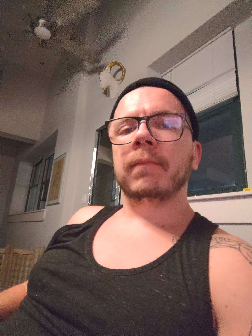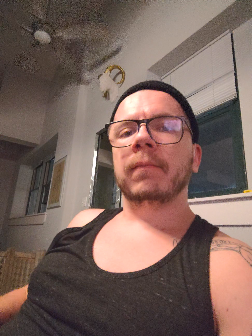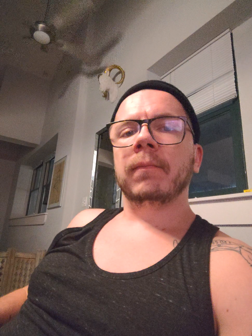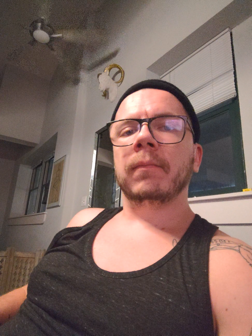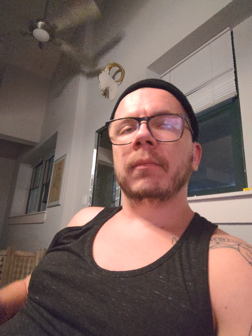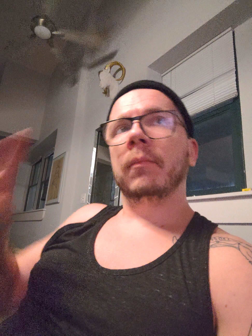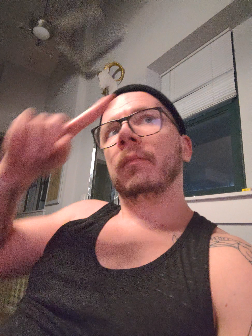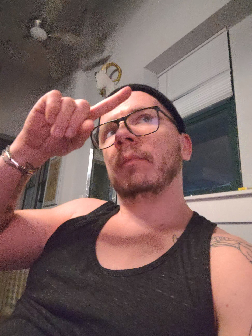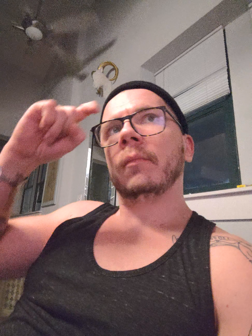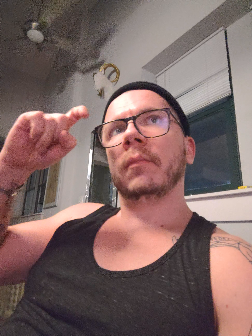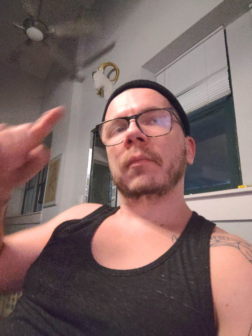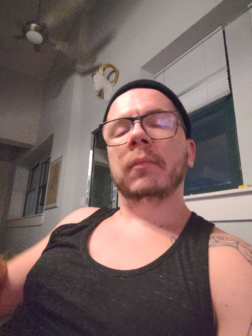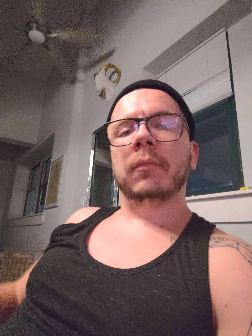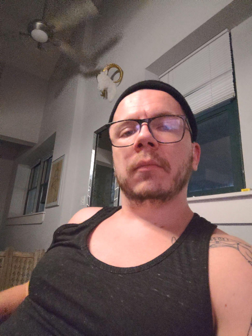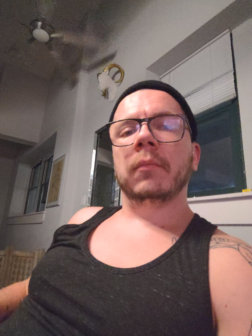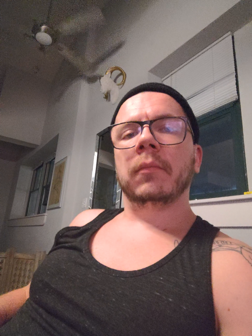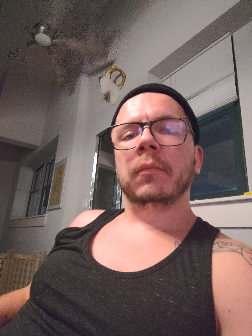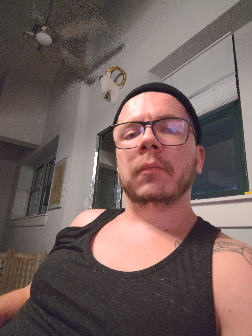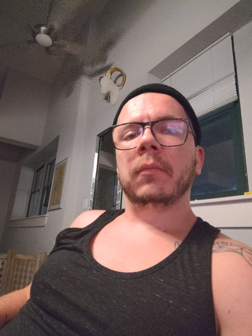because